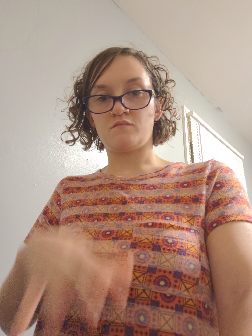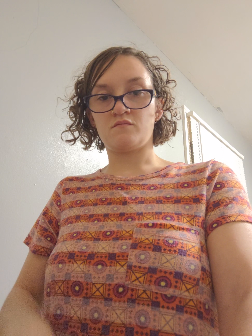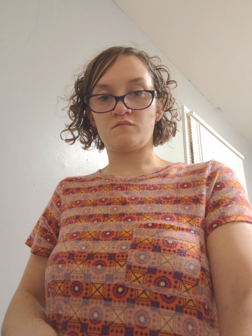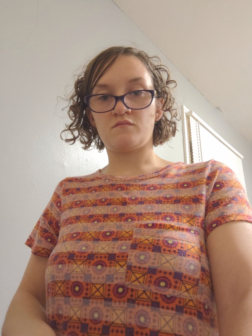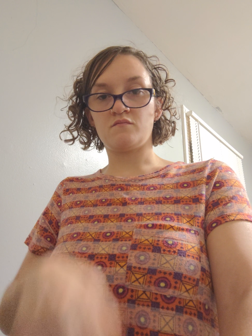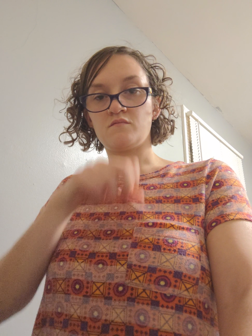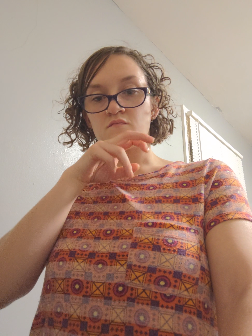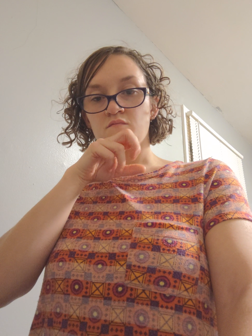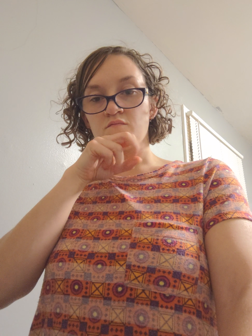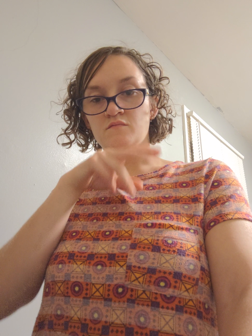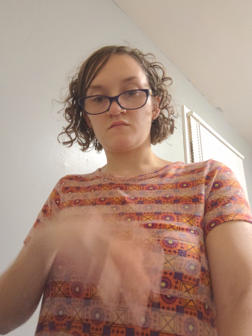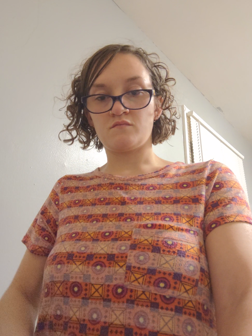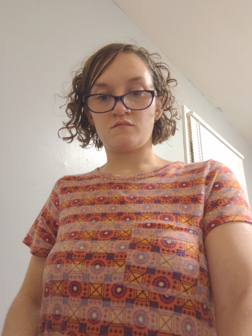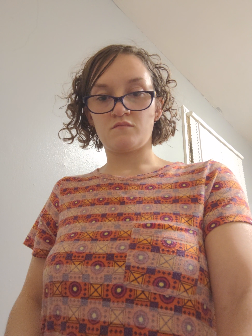frog